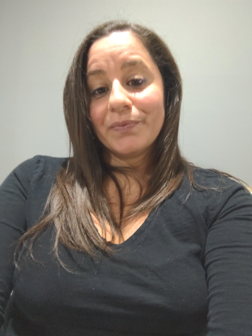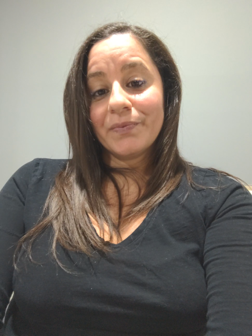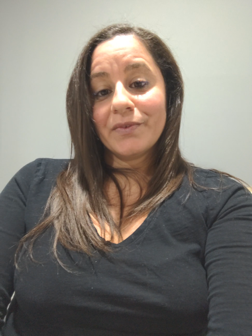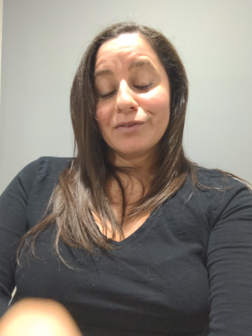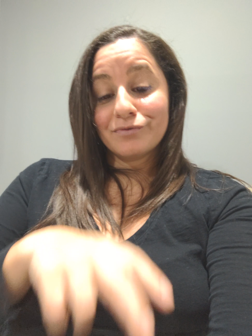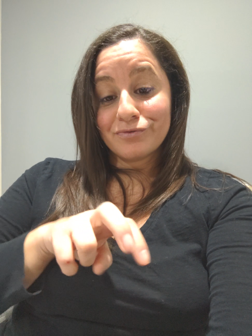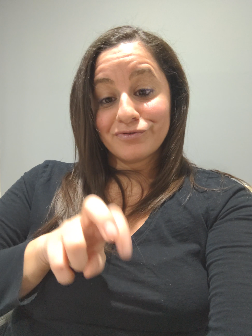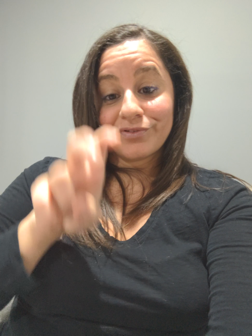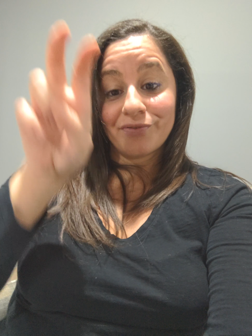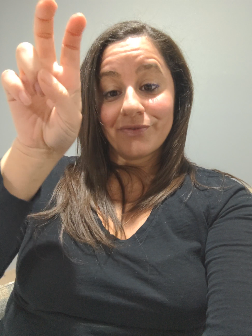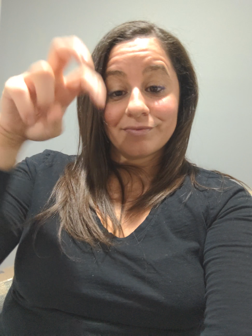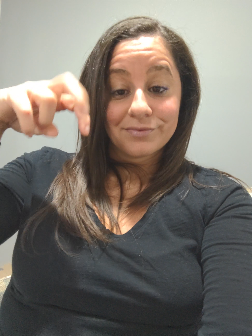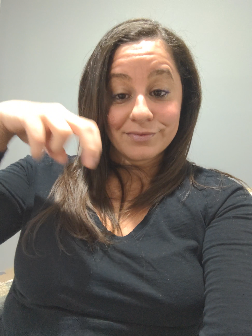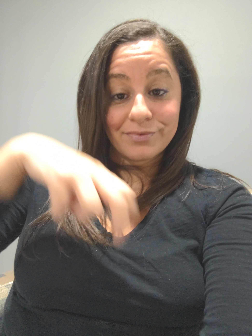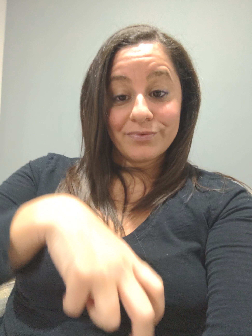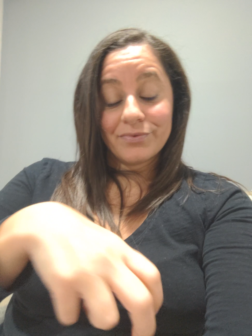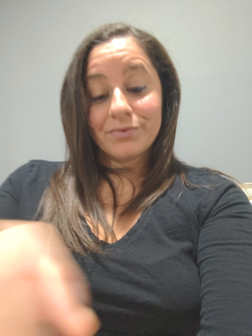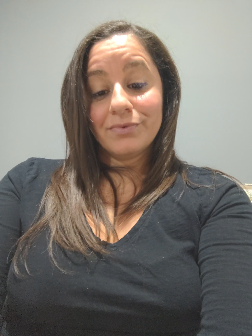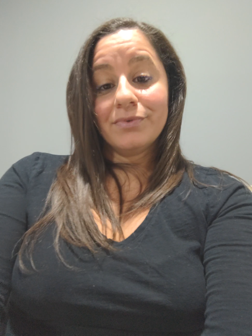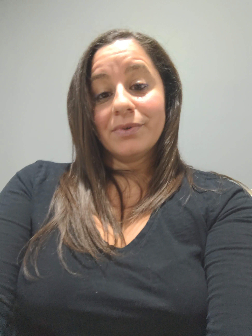stairs